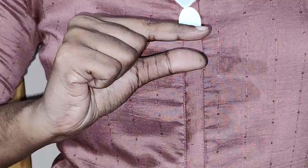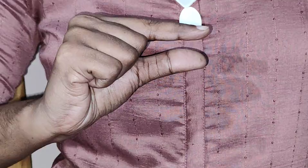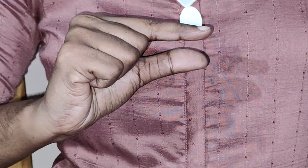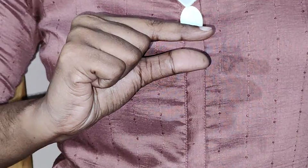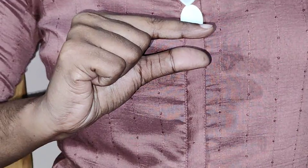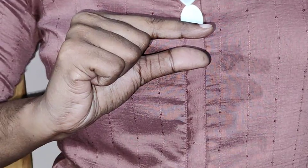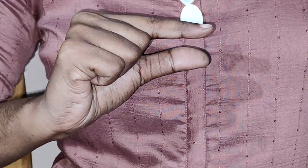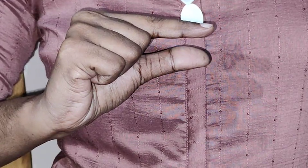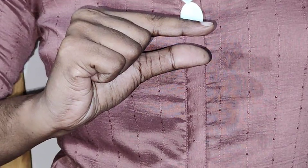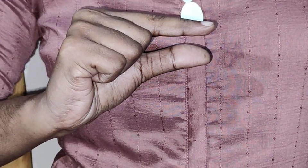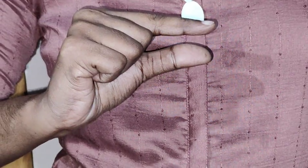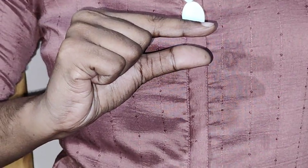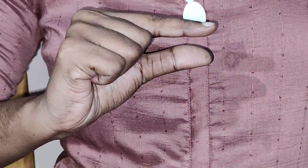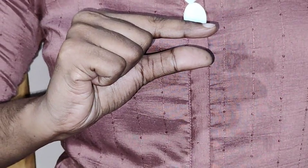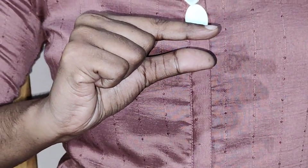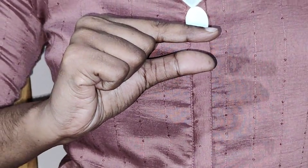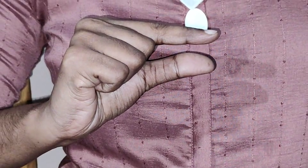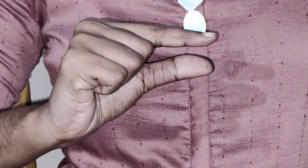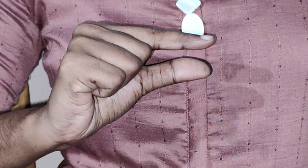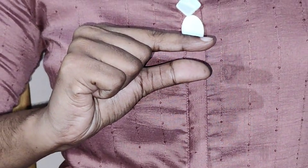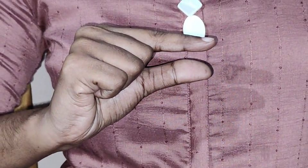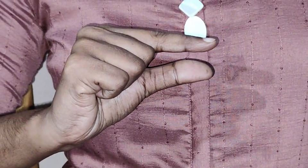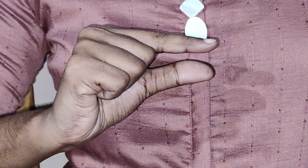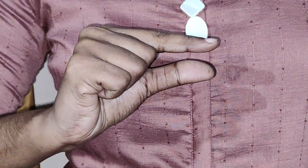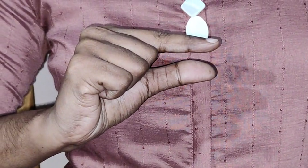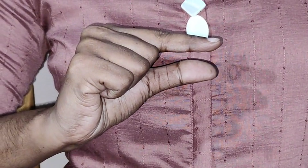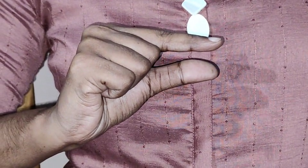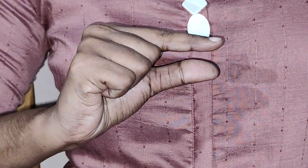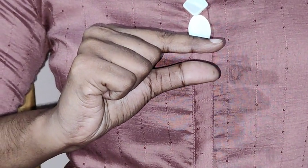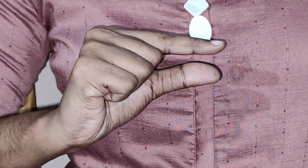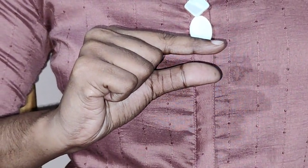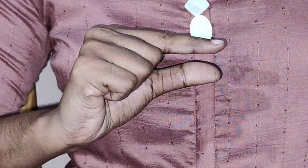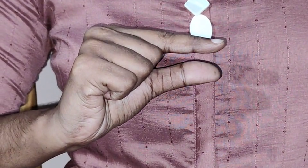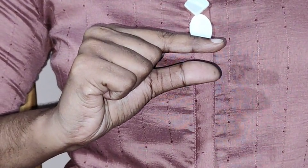ഉ